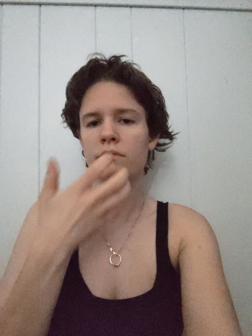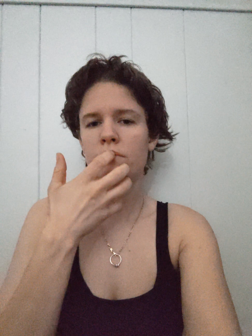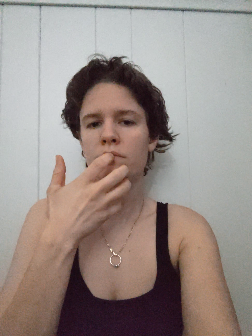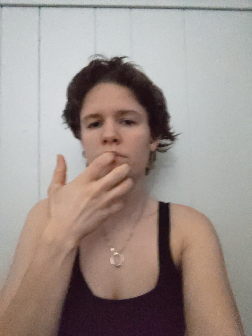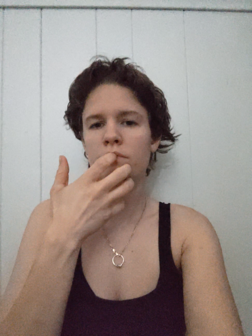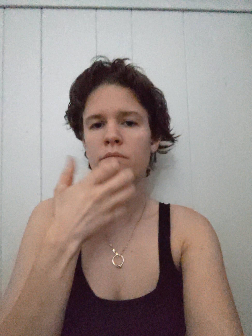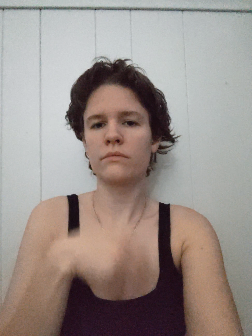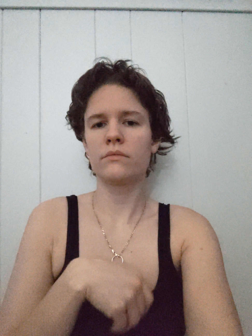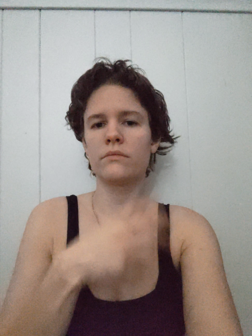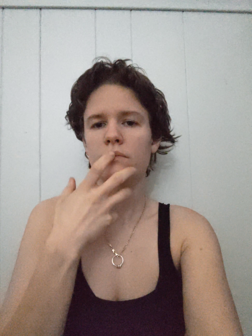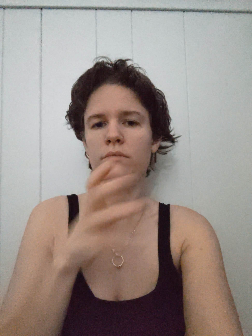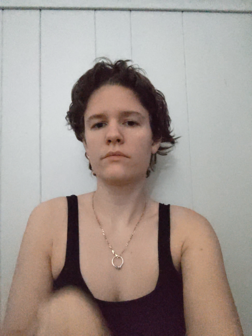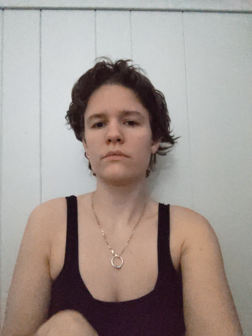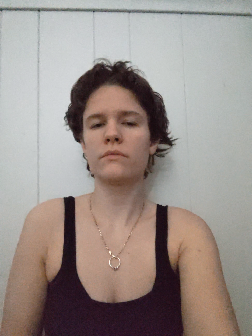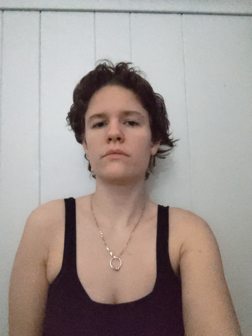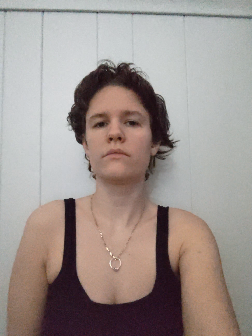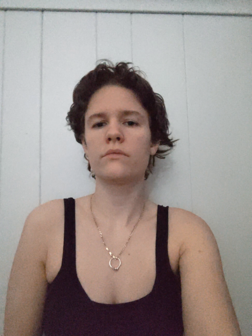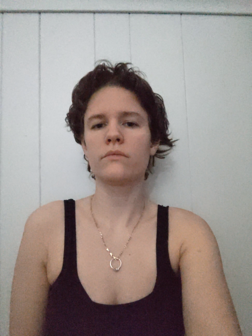hot